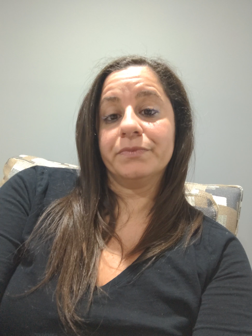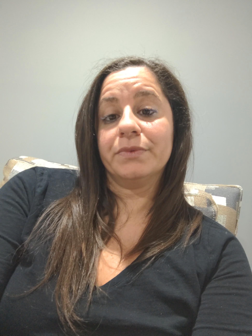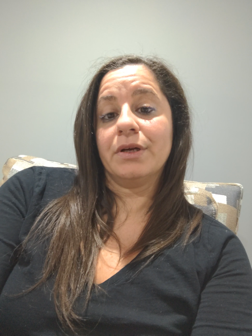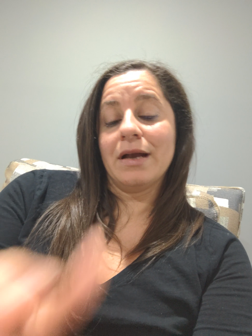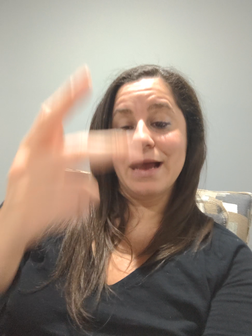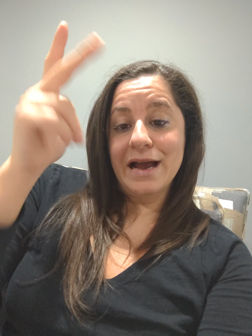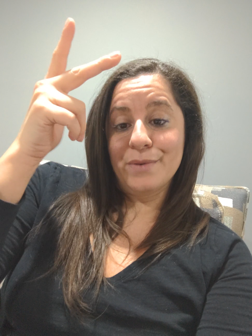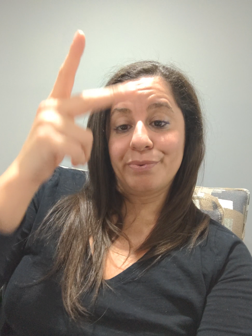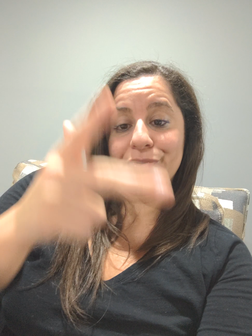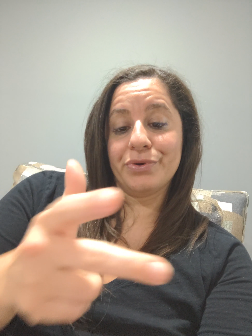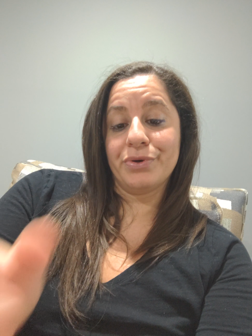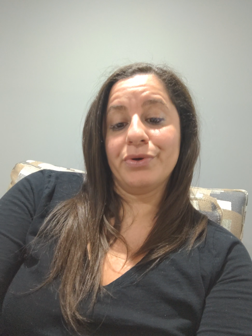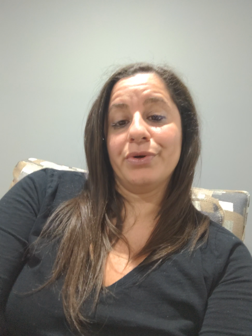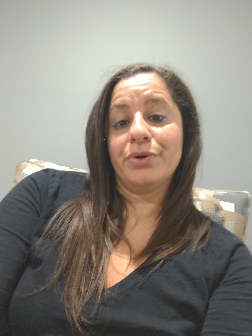helicopter